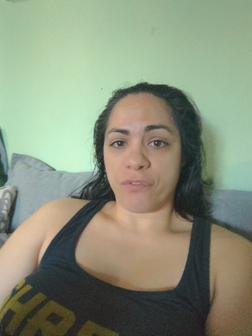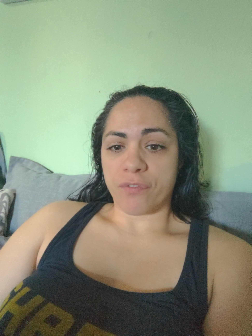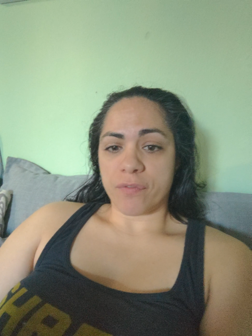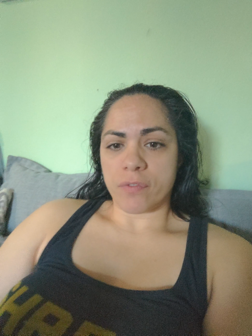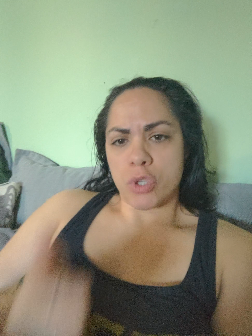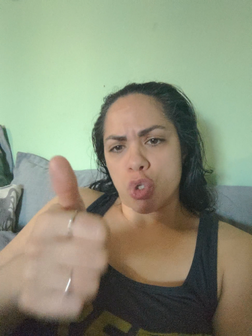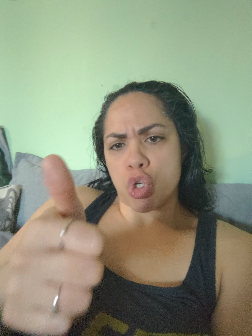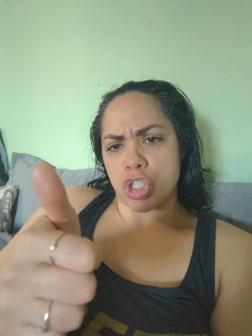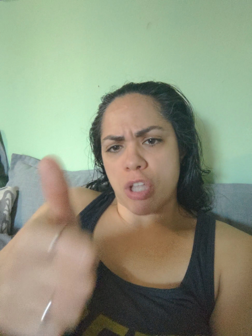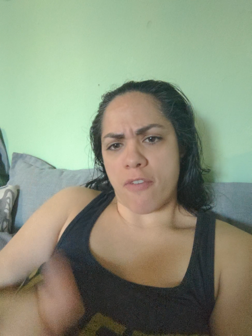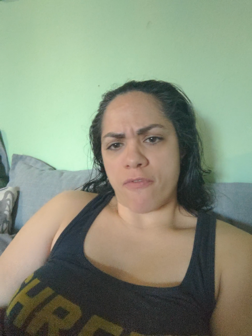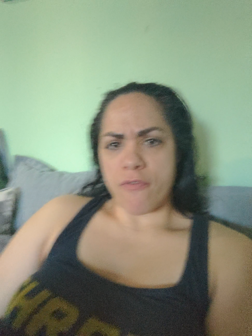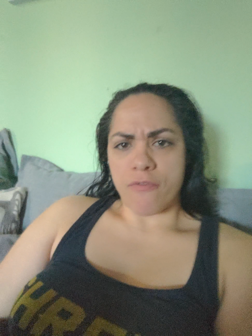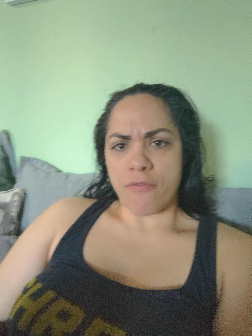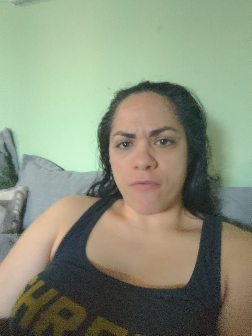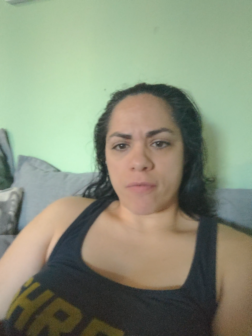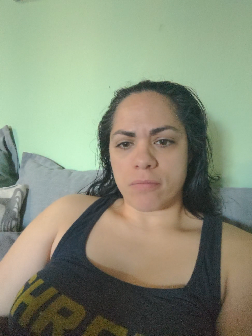yourself